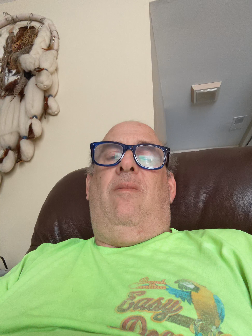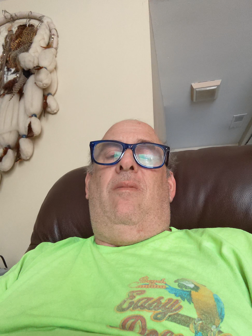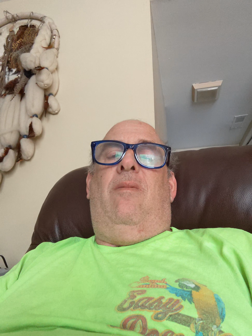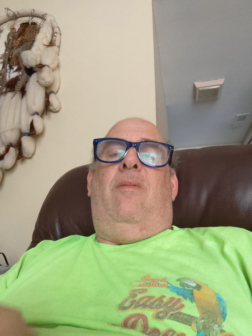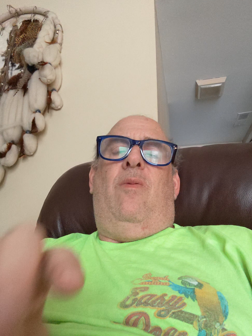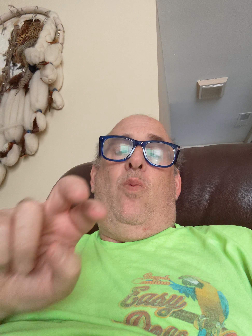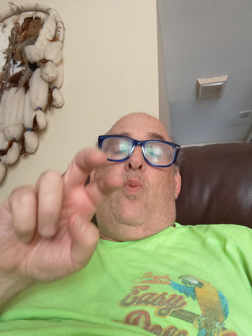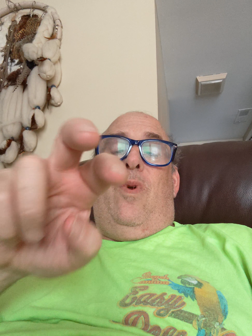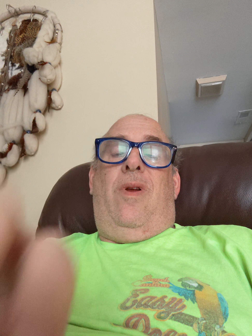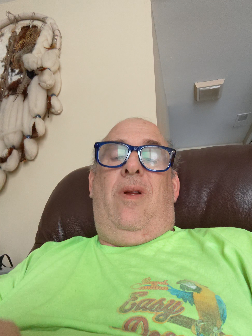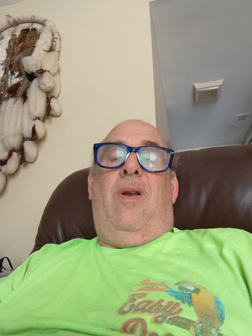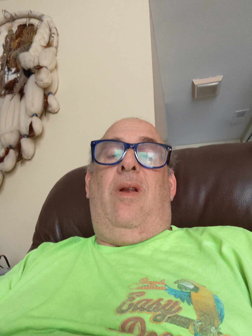ride